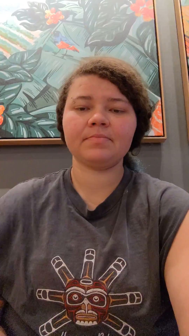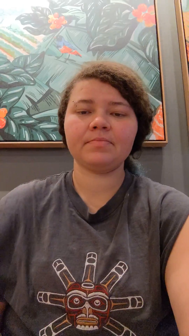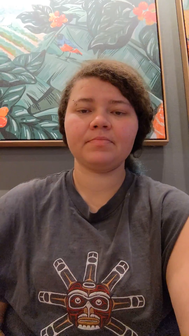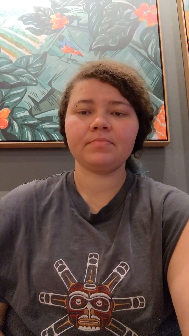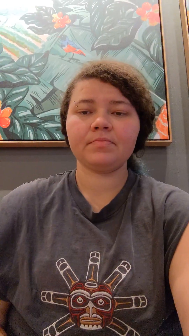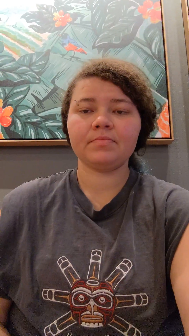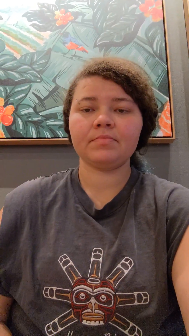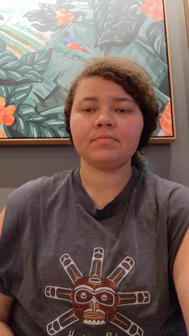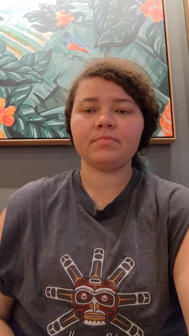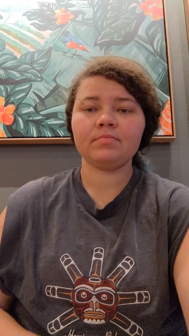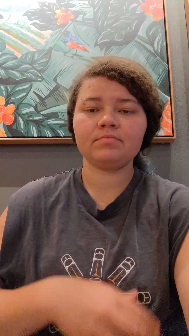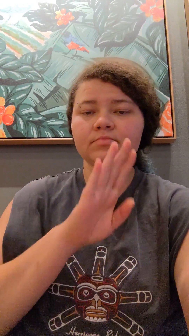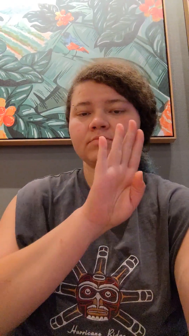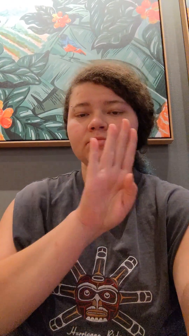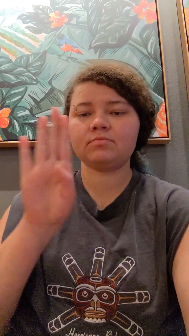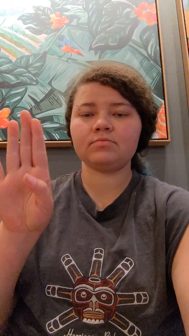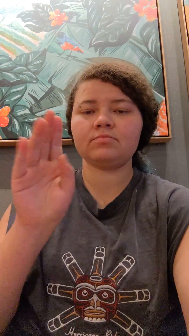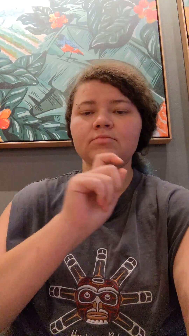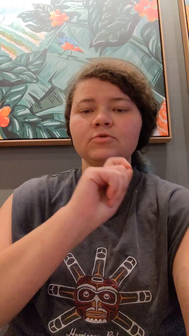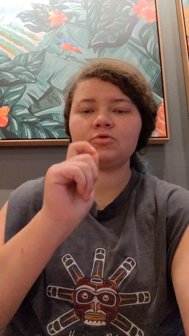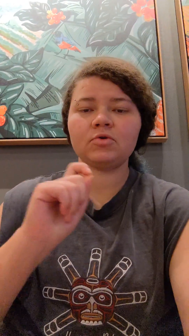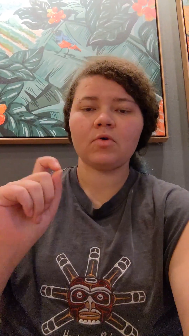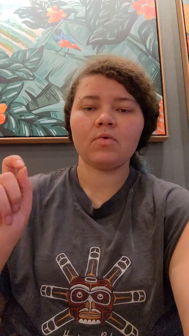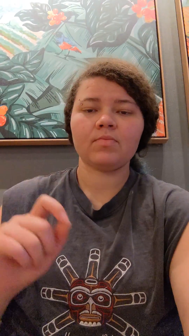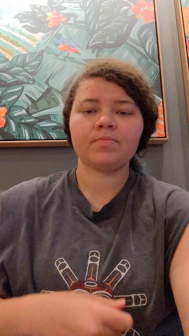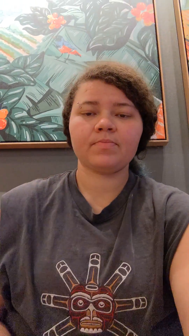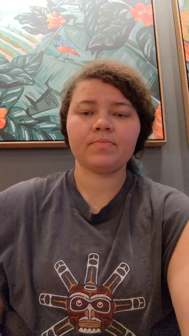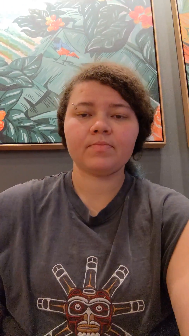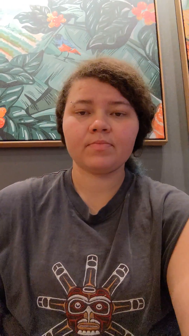chalk